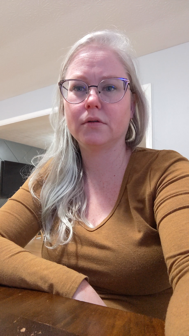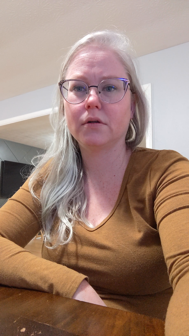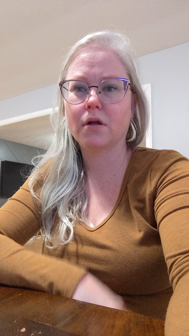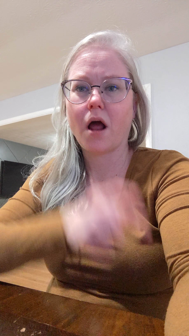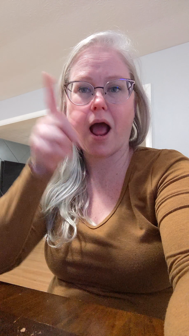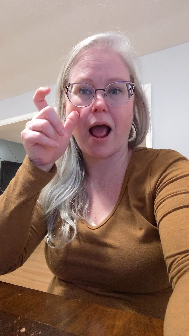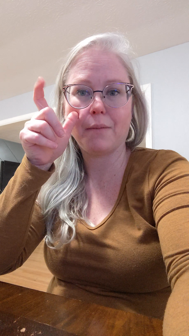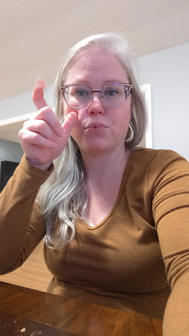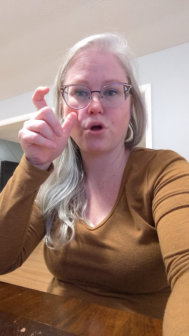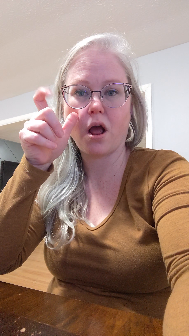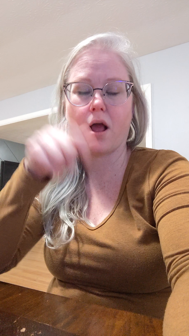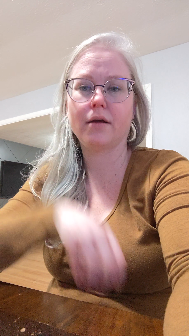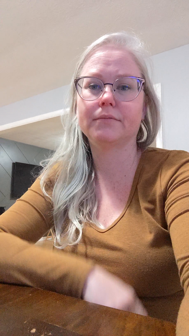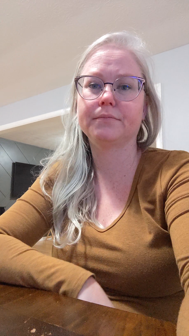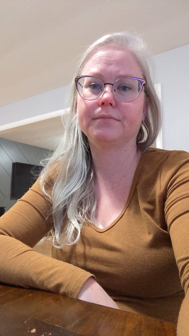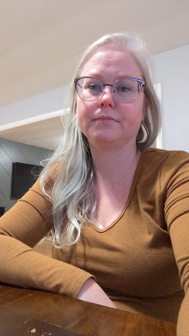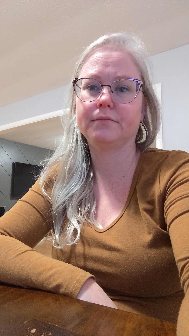camera